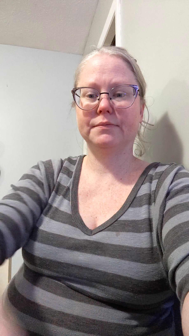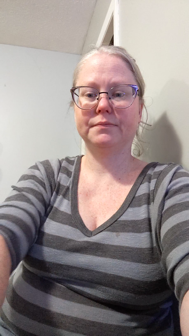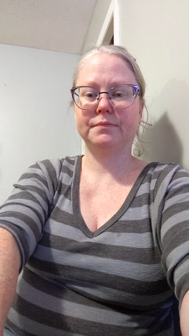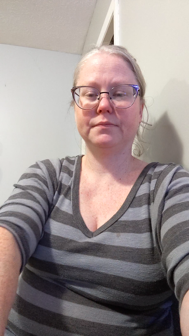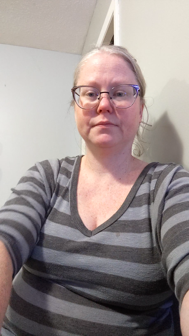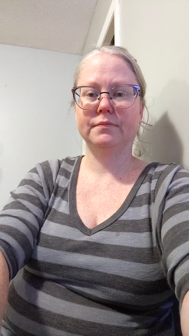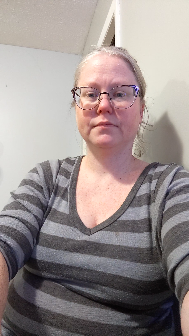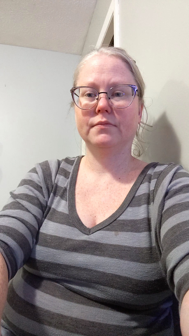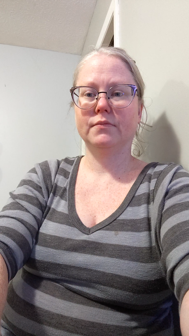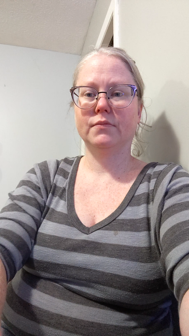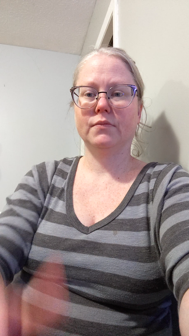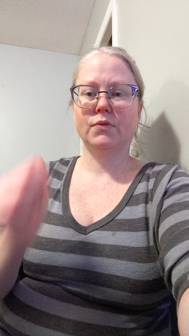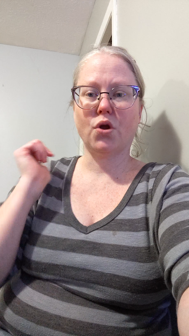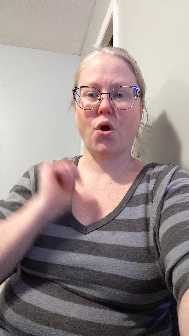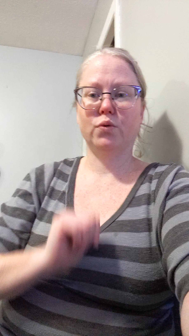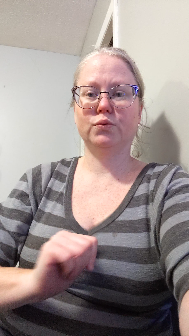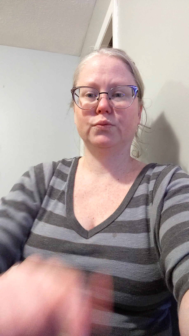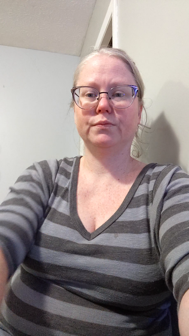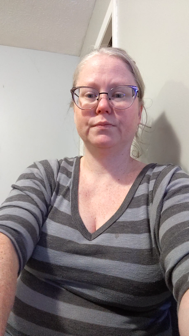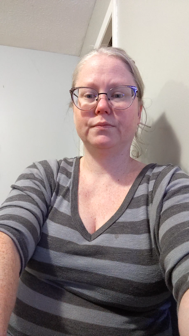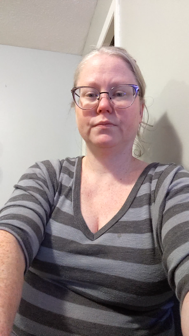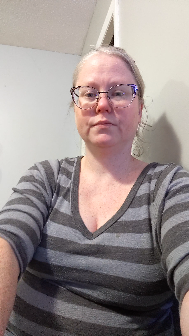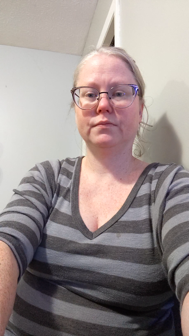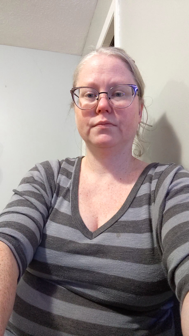coats